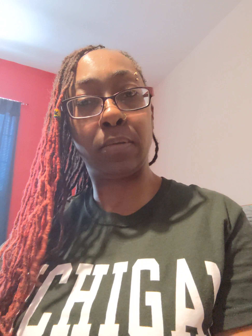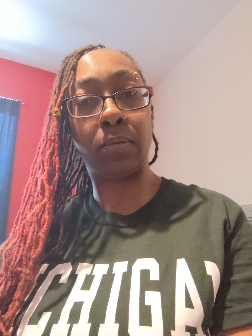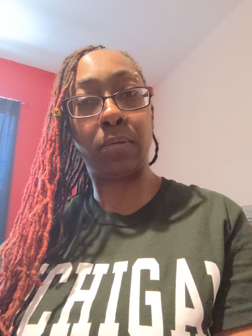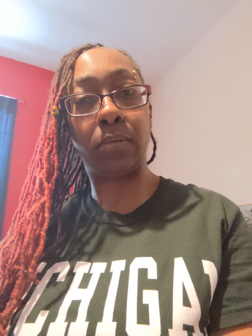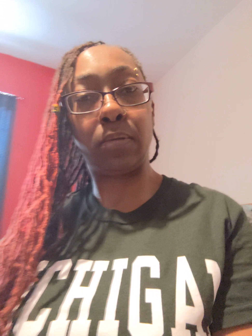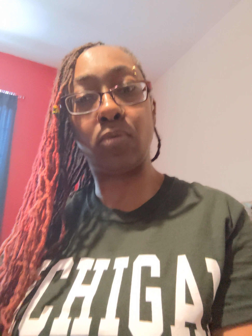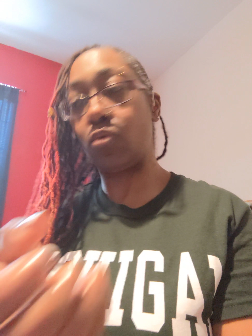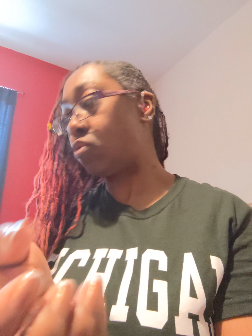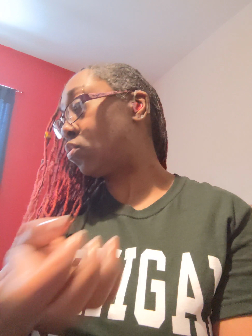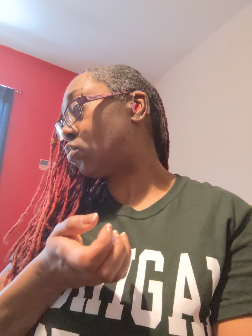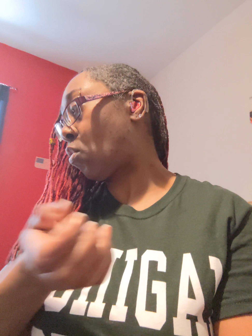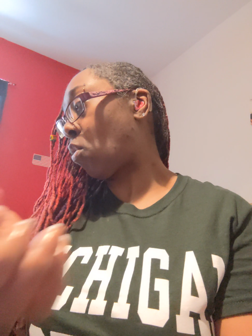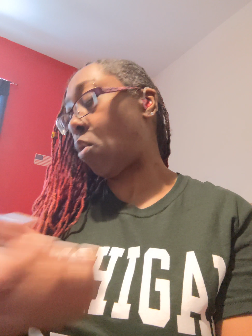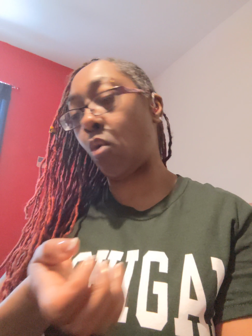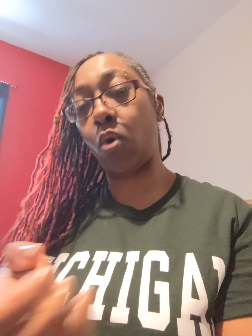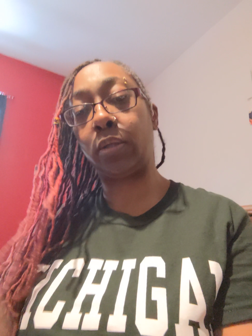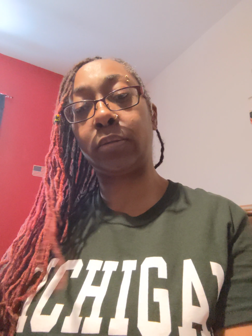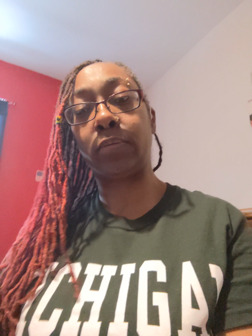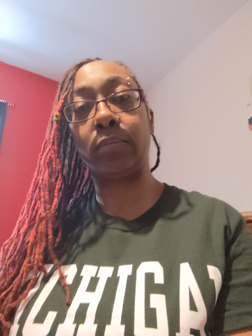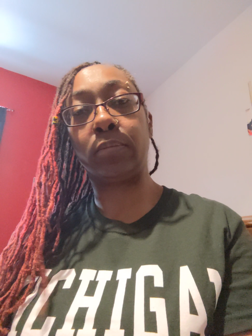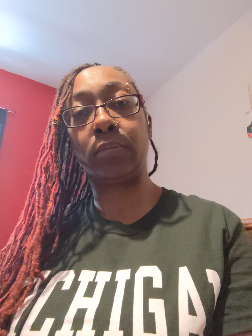drawer